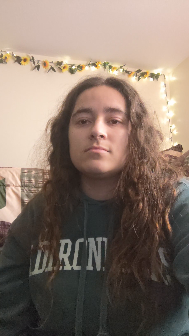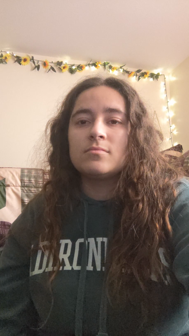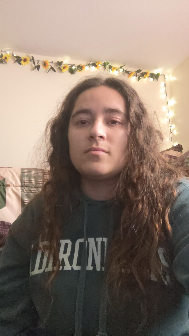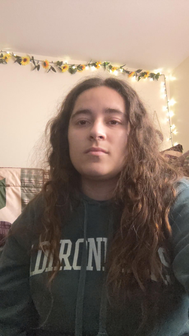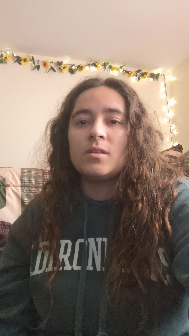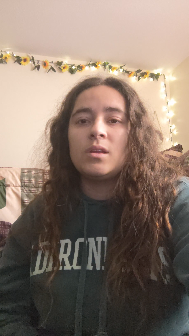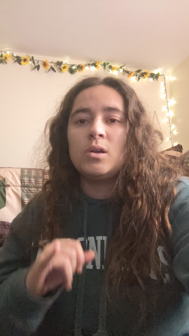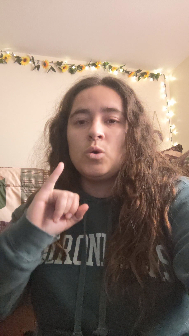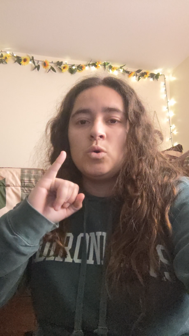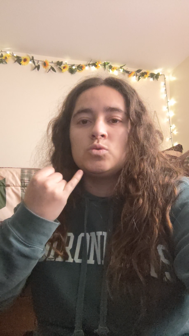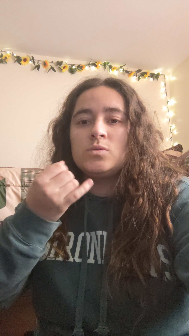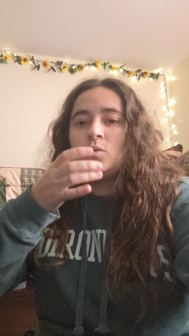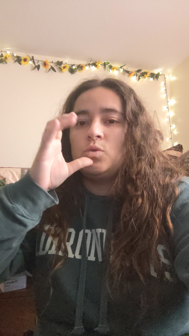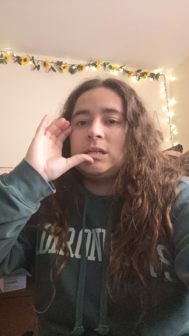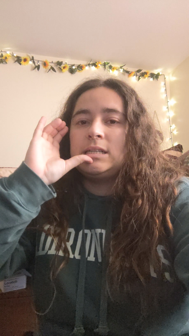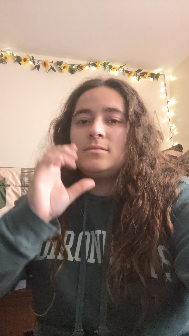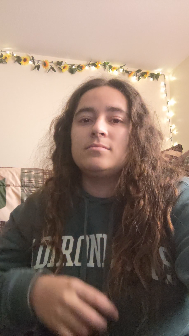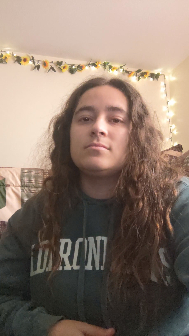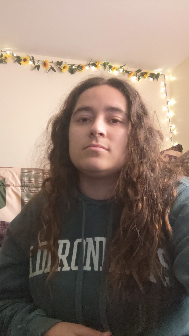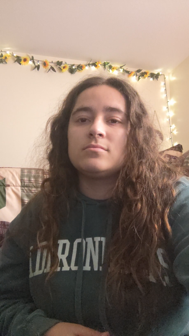juice